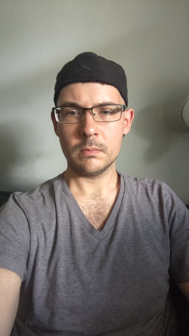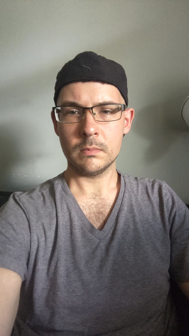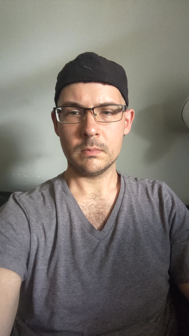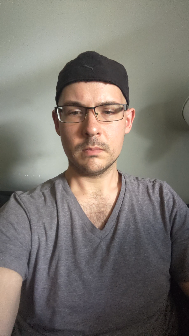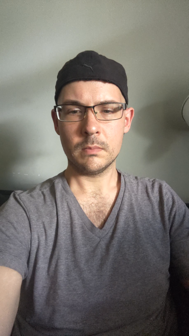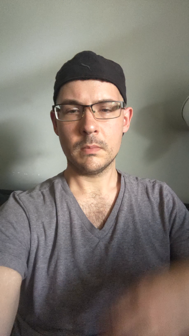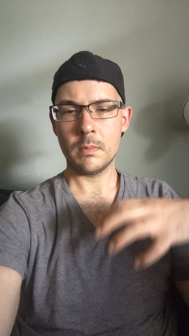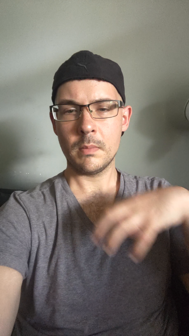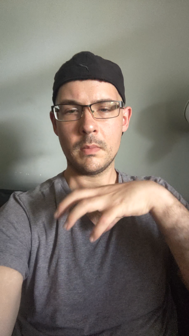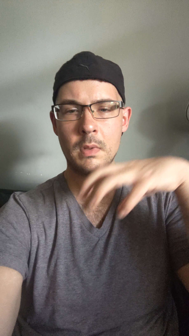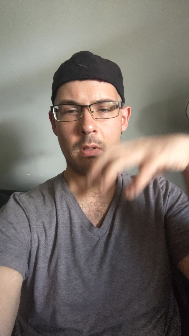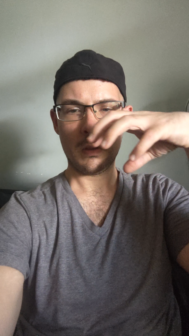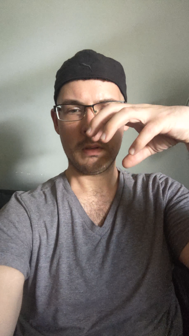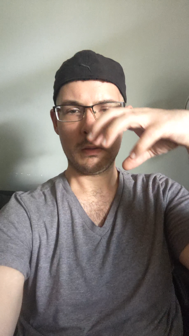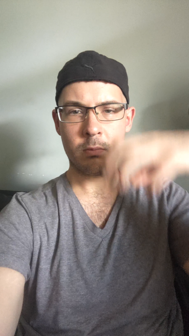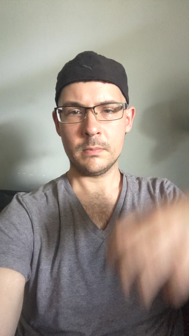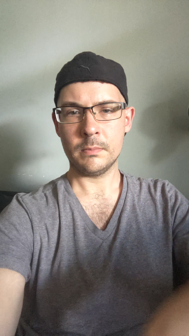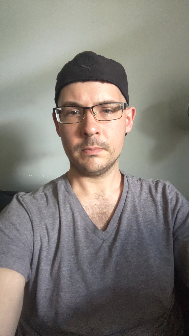block